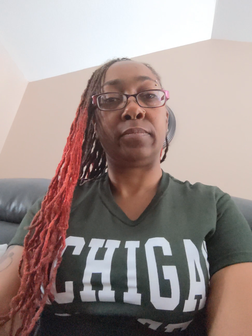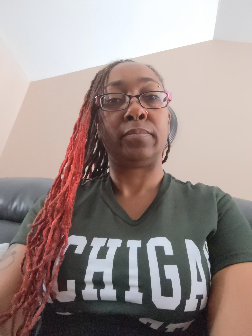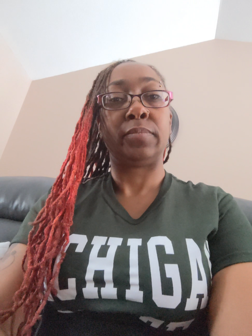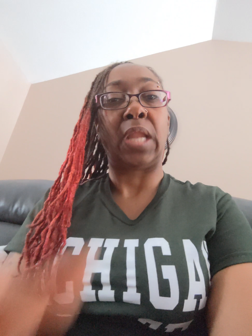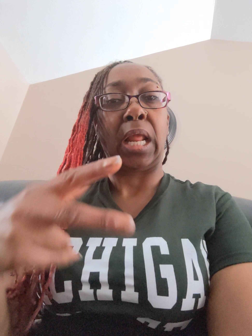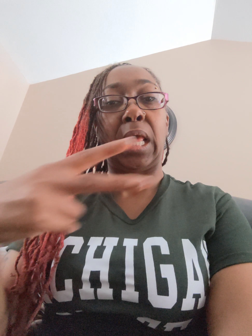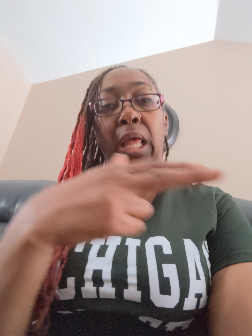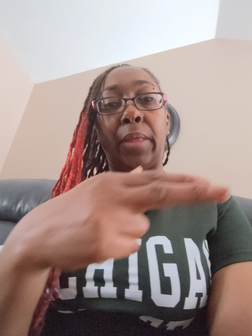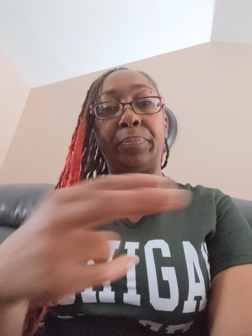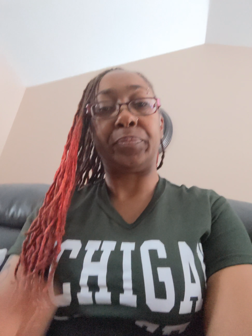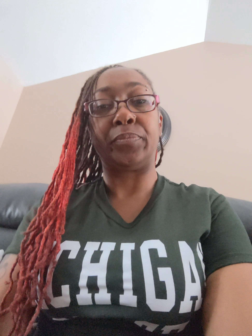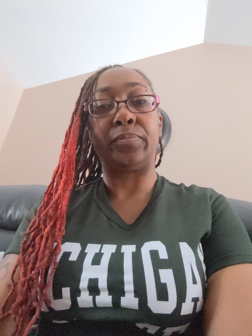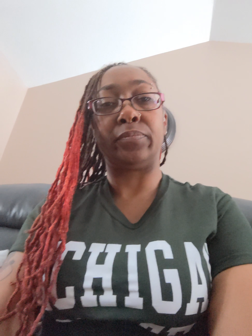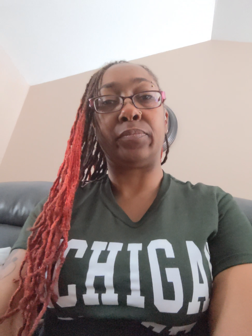cut